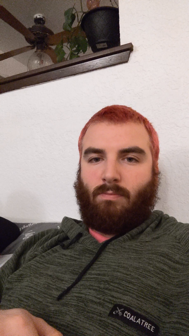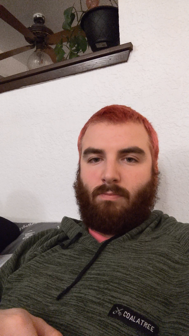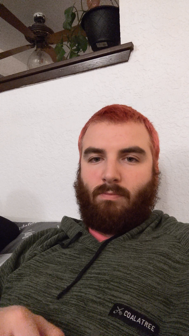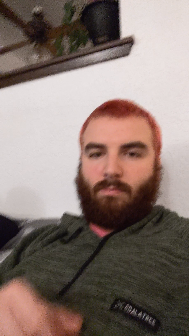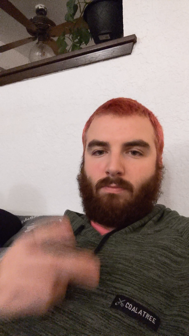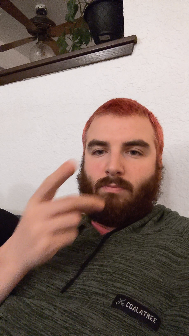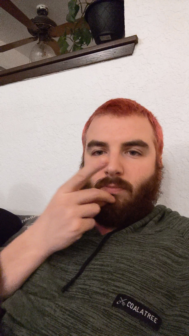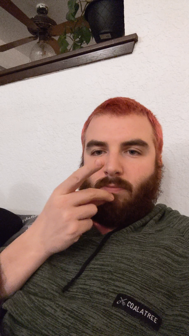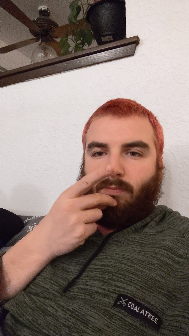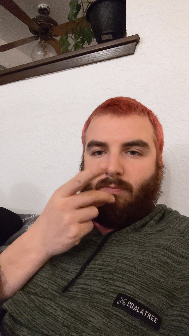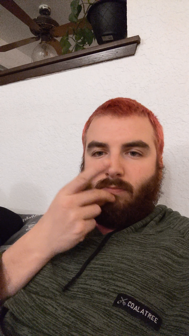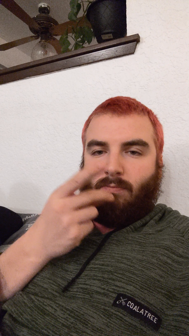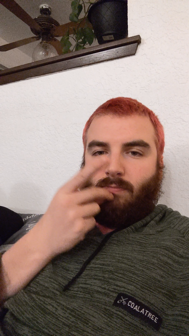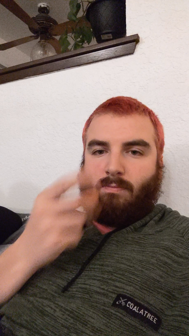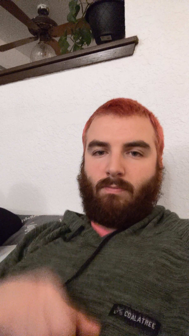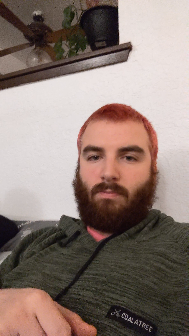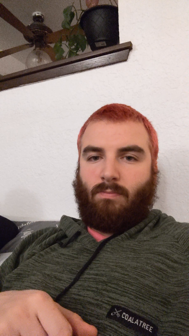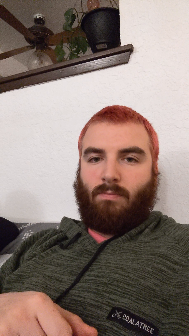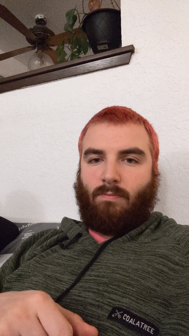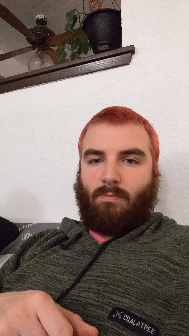dinner